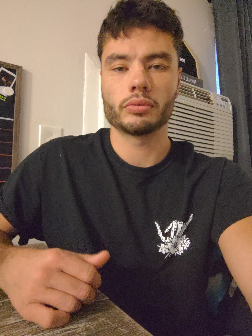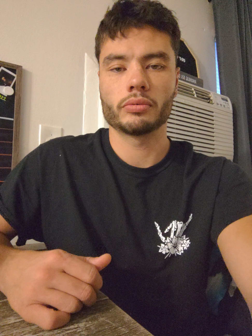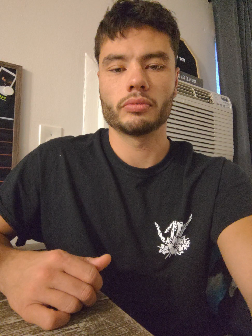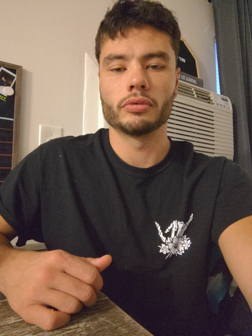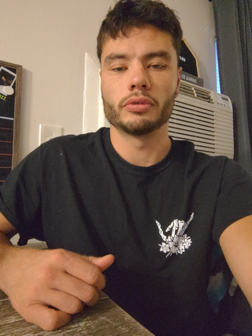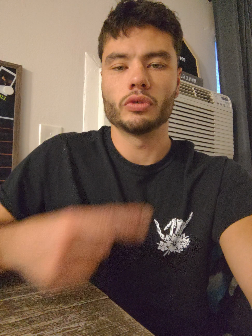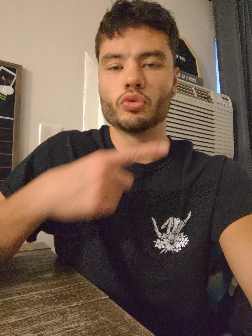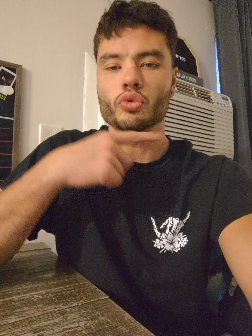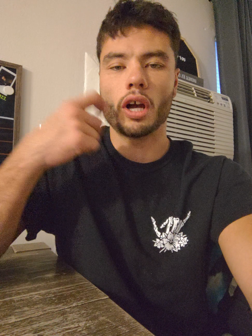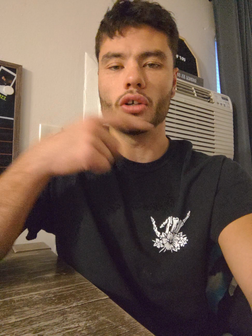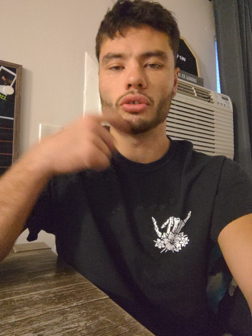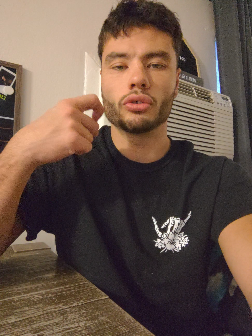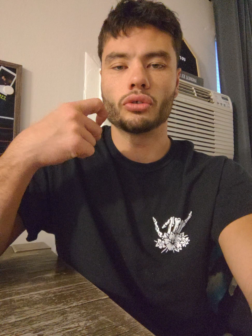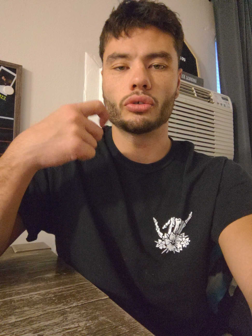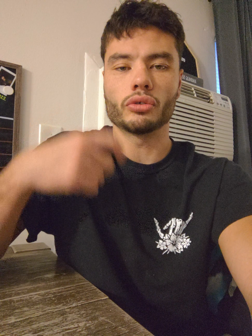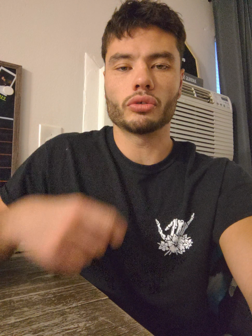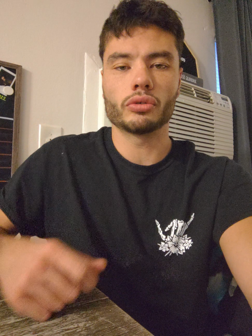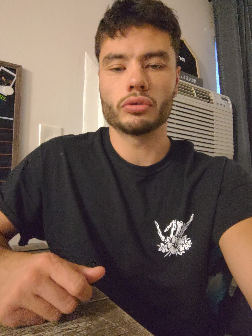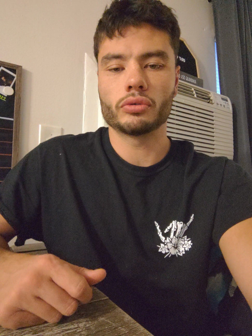dryer